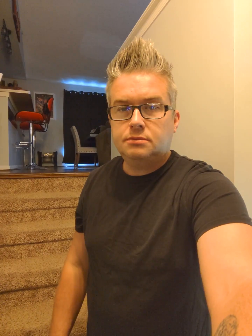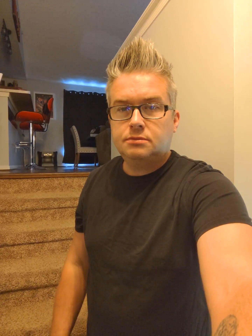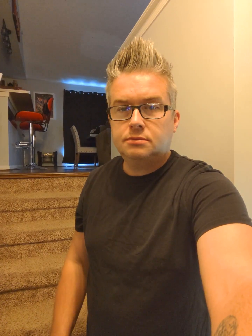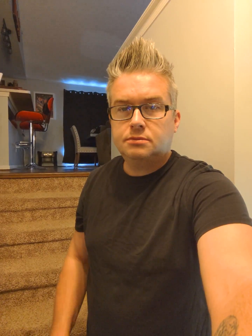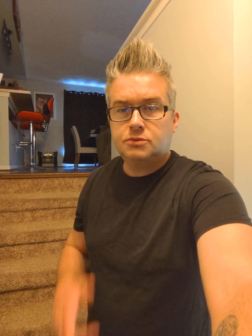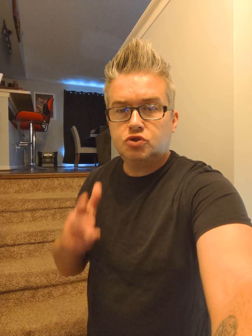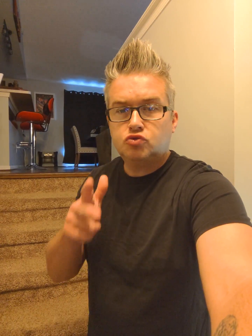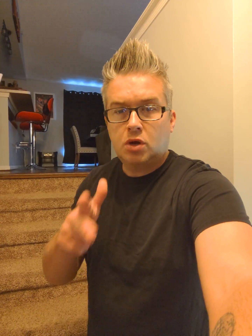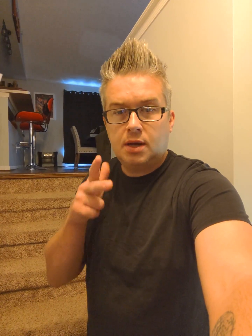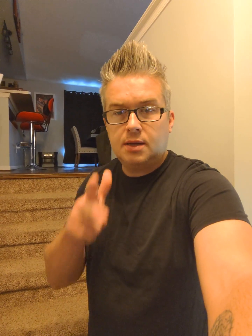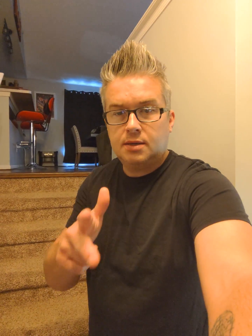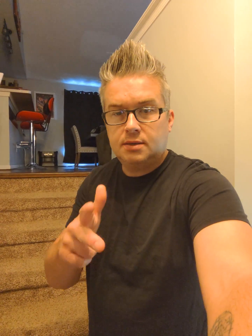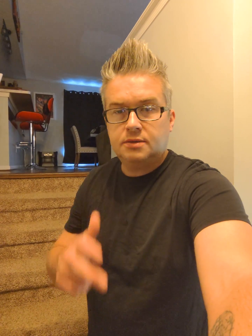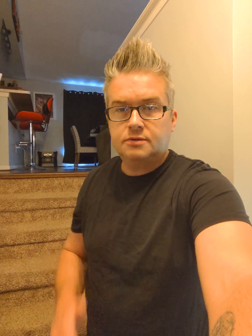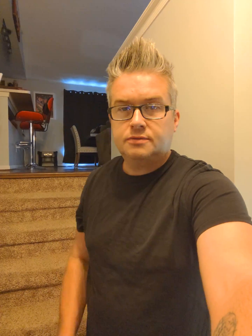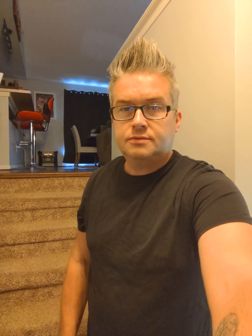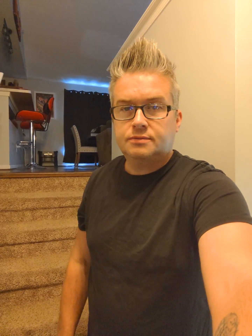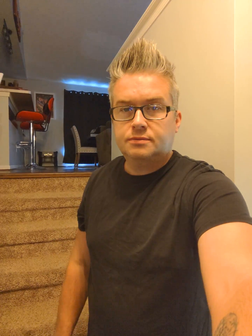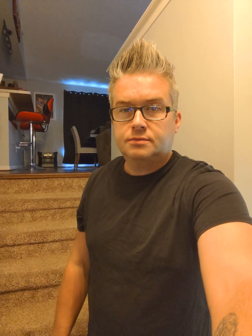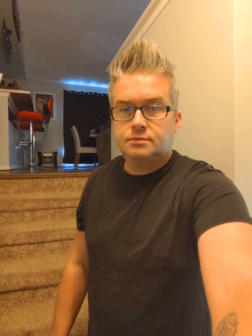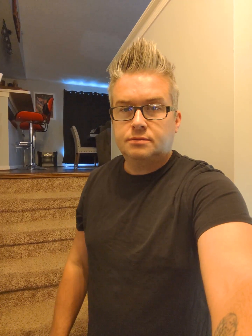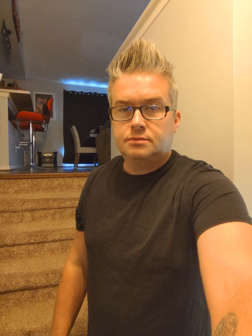garage